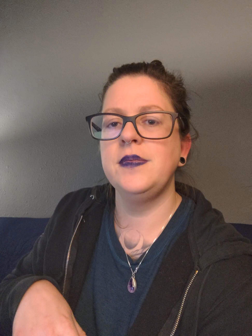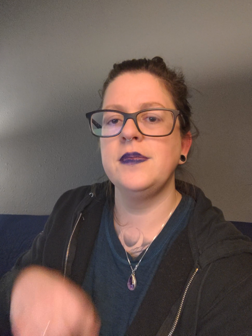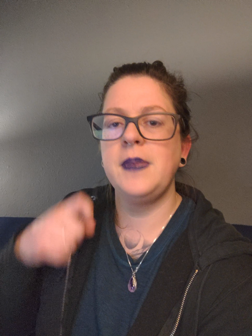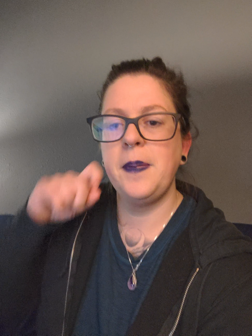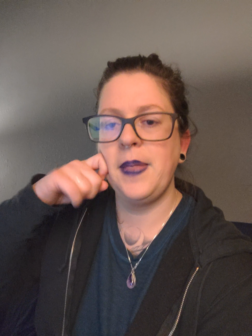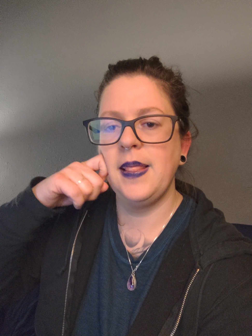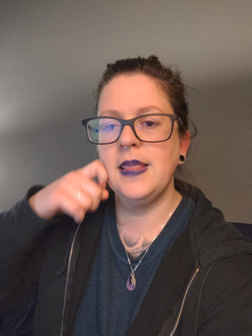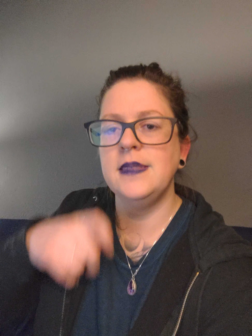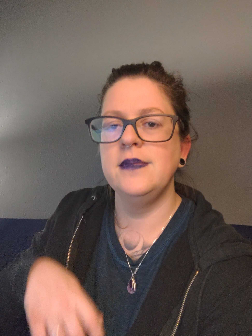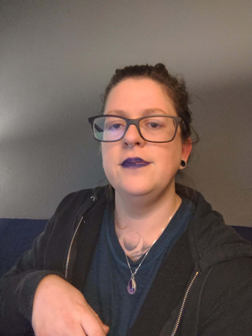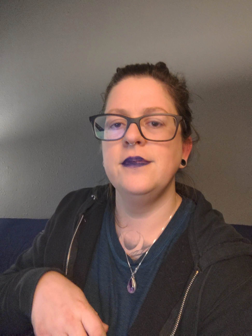apple